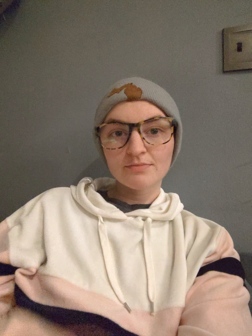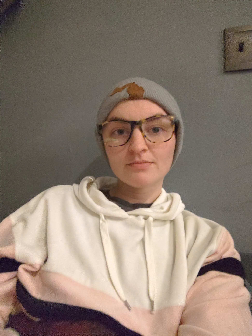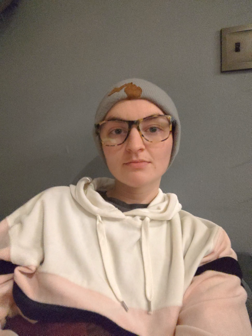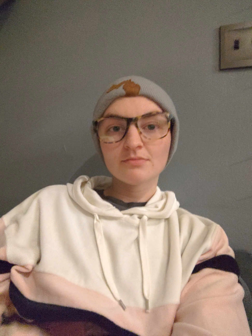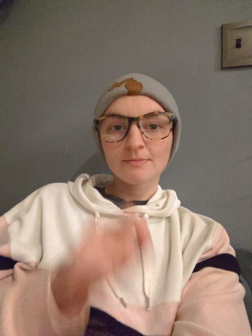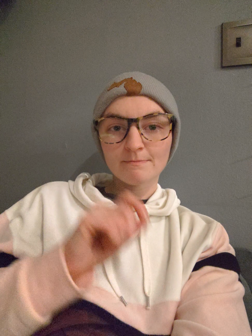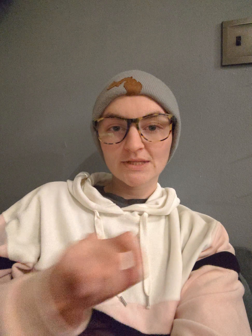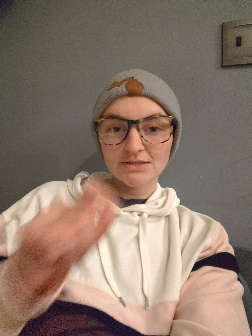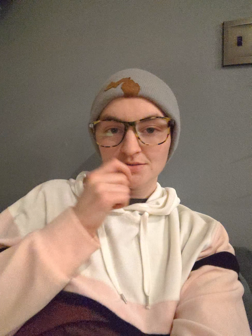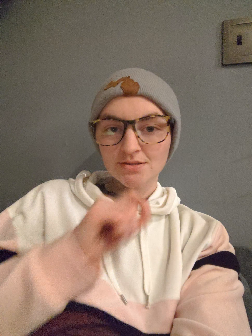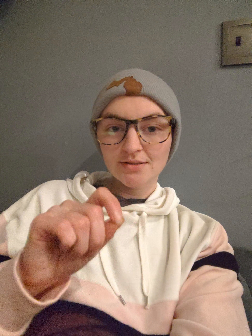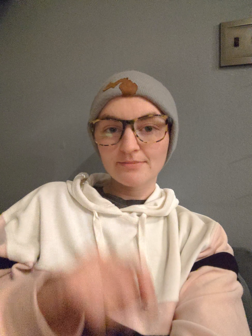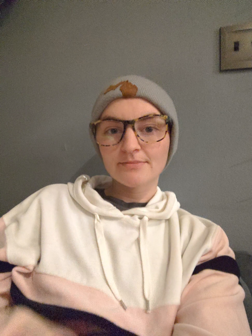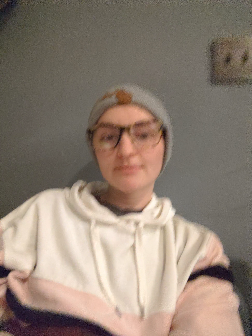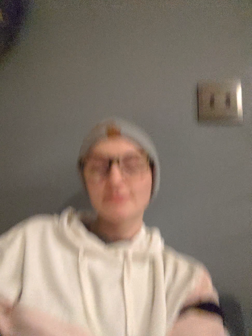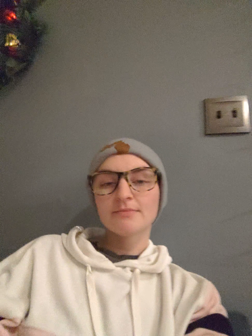pen